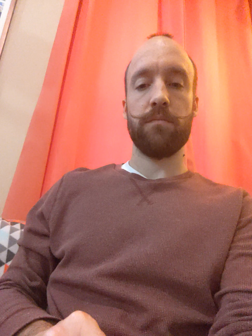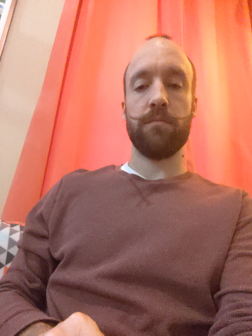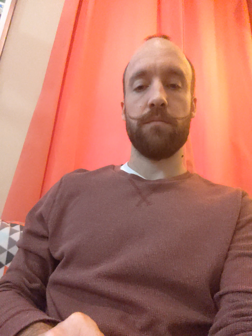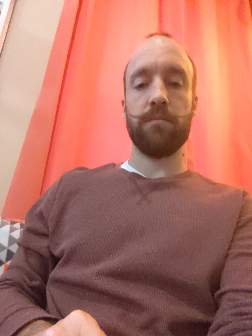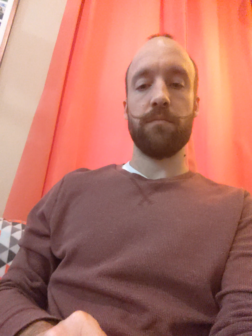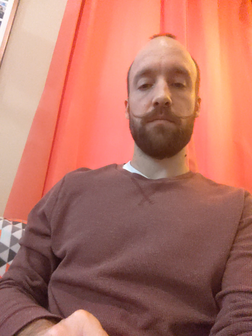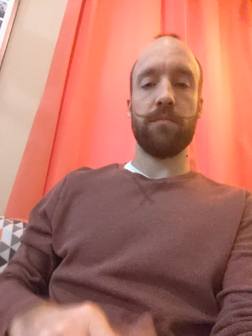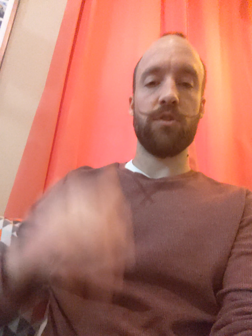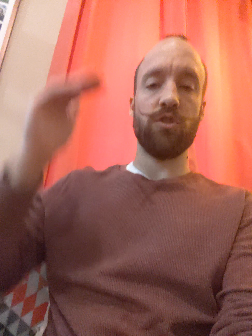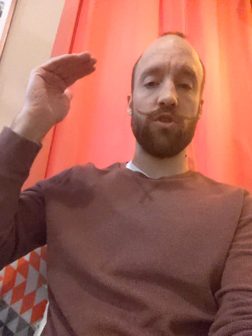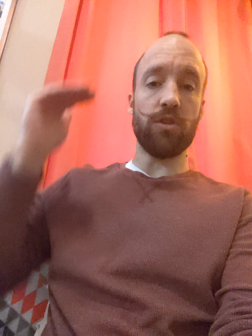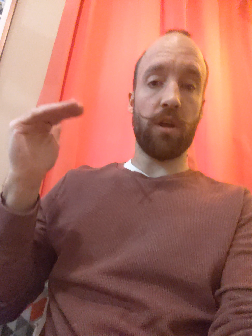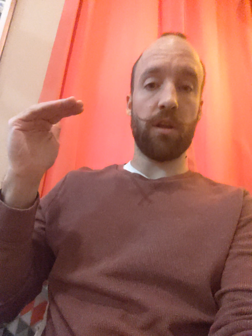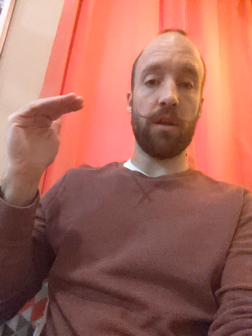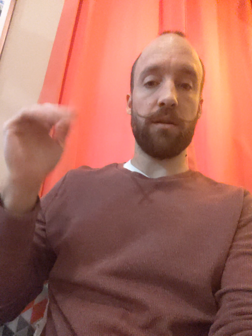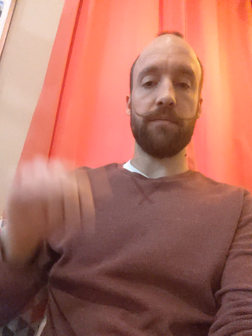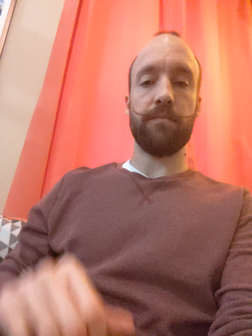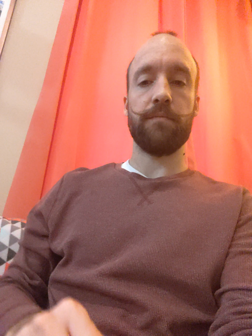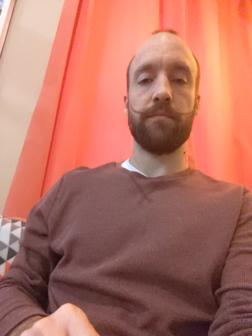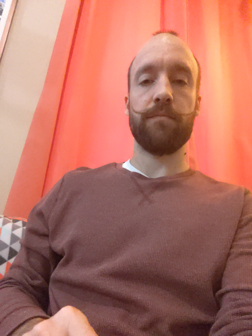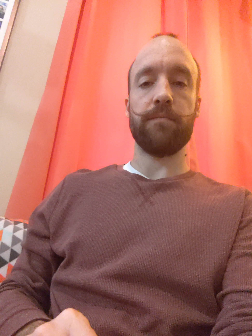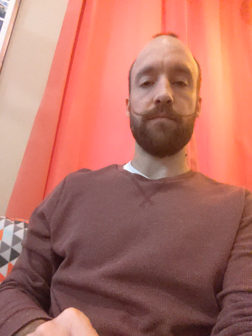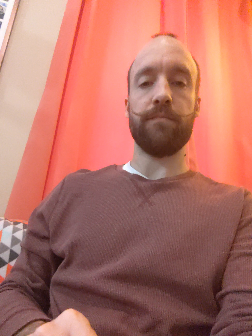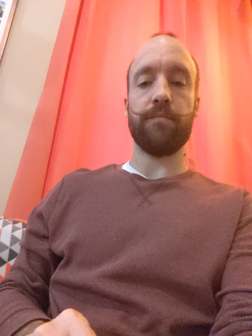child